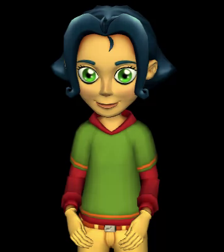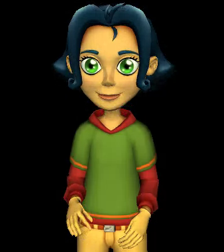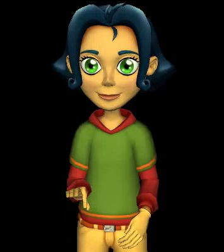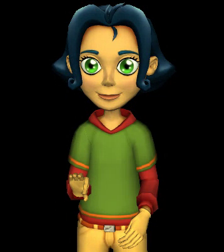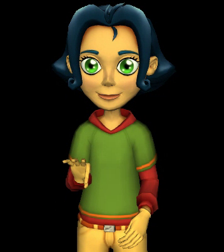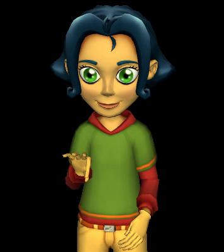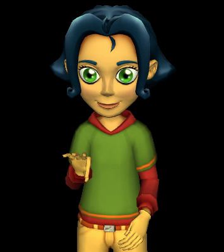أختار